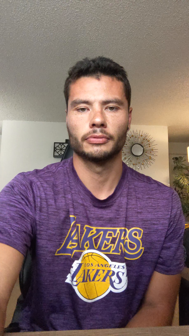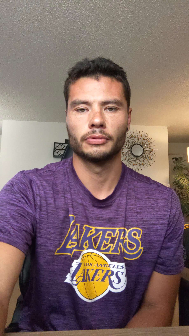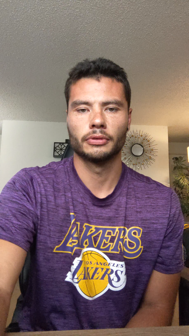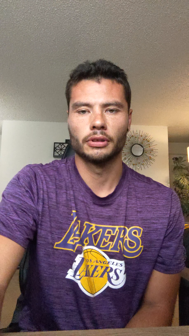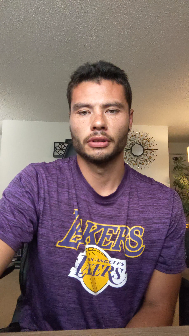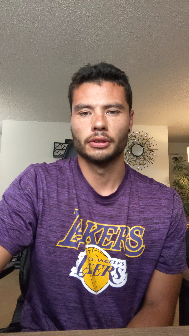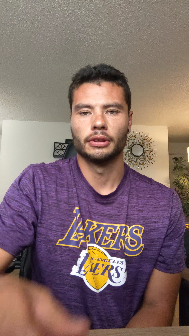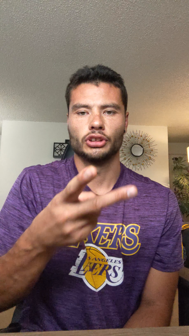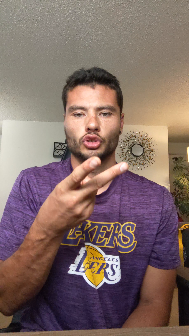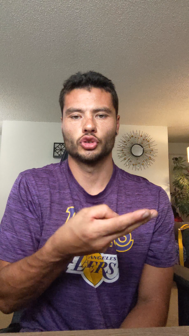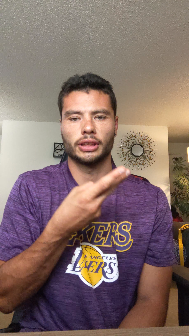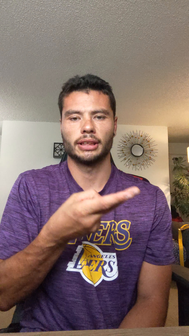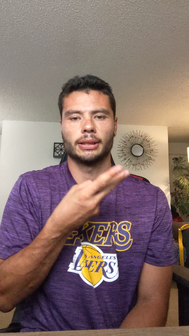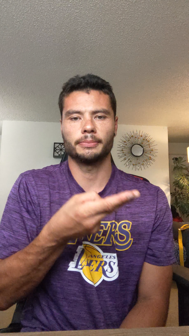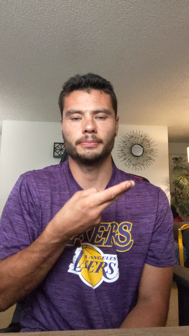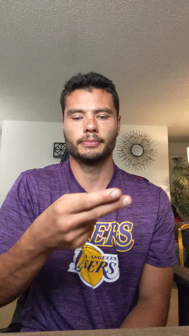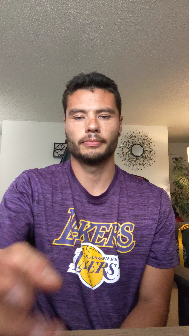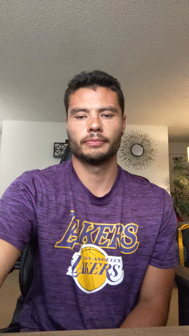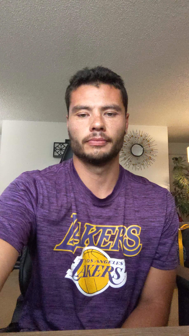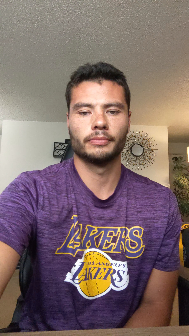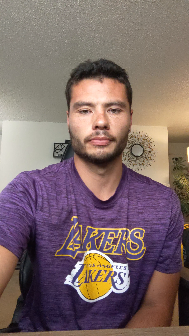sheep